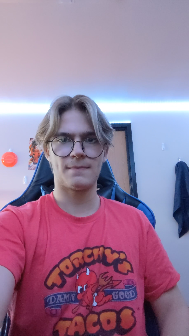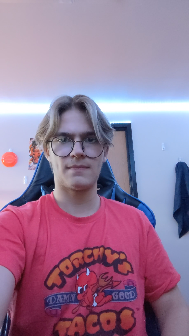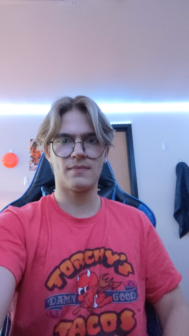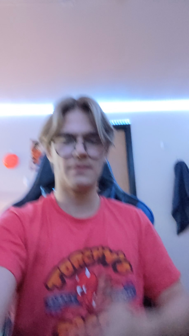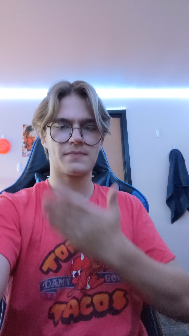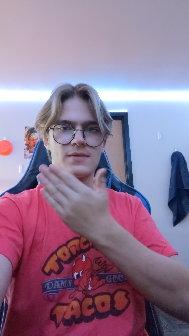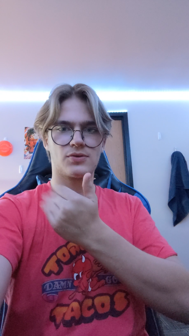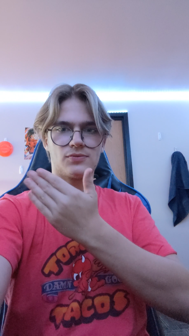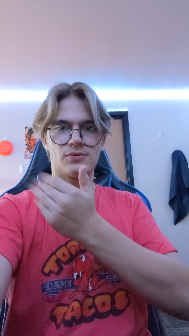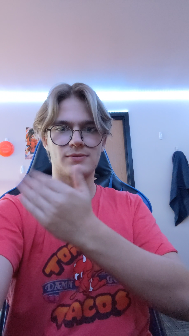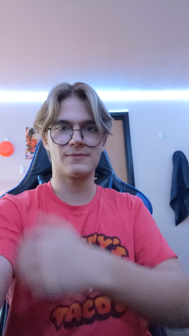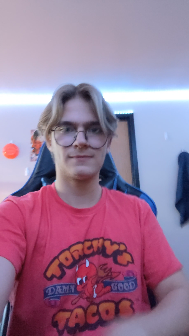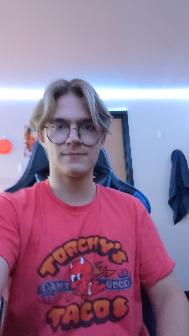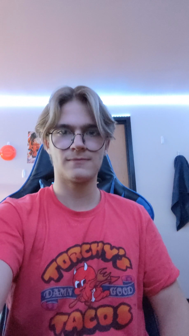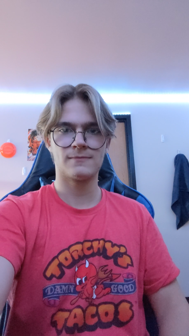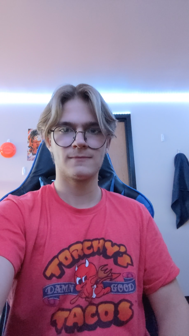butterfly